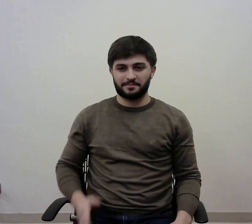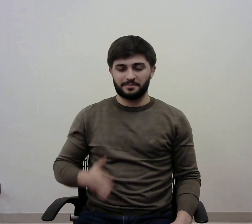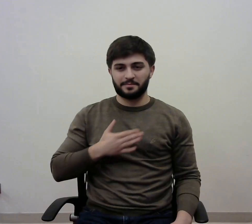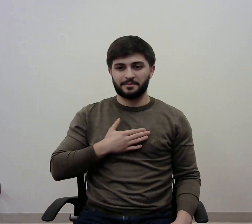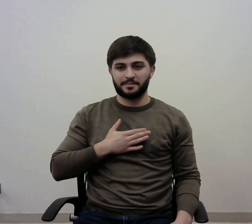mən